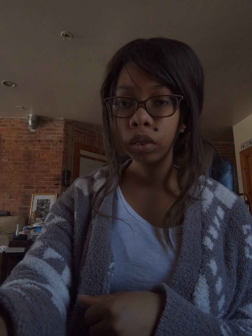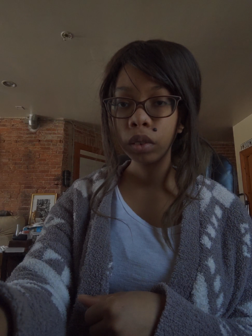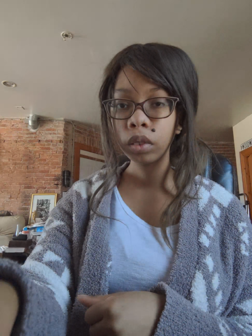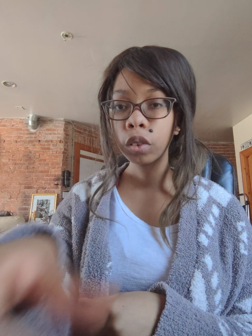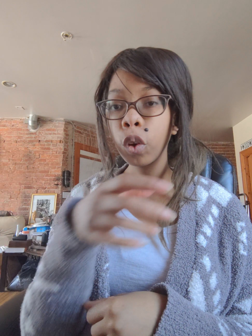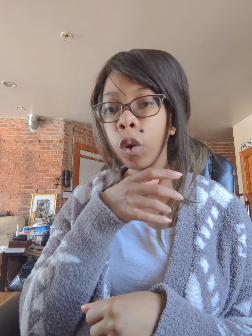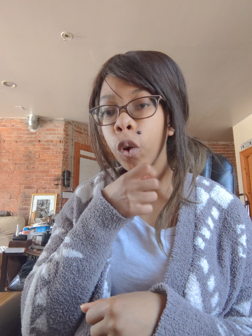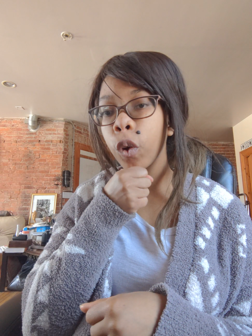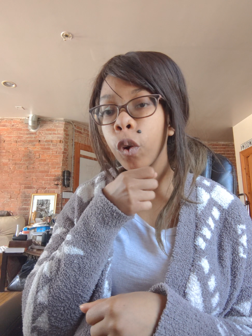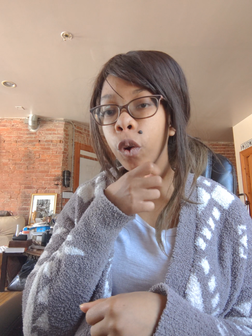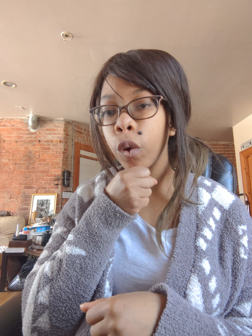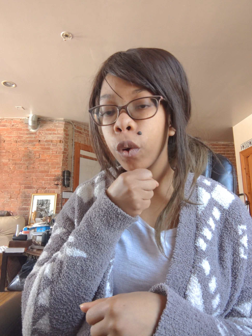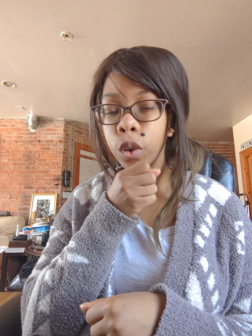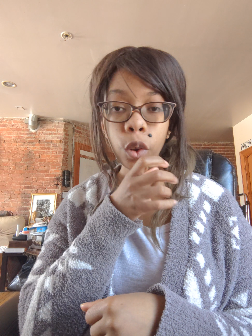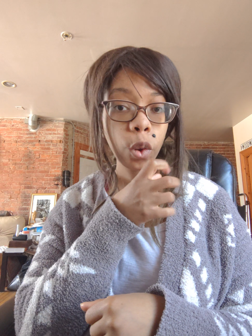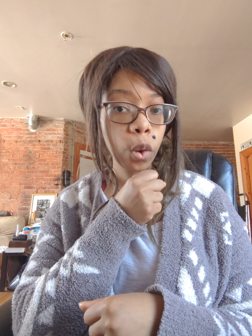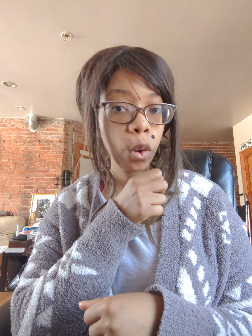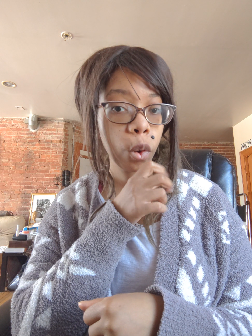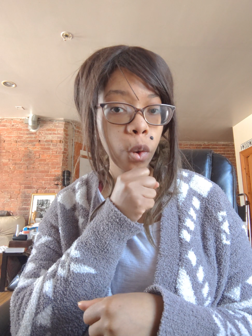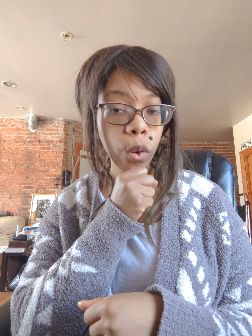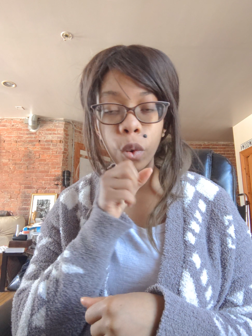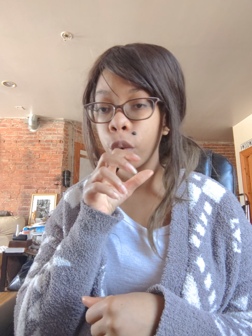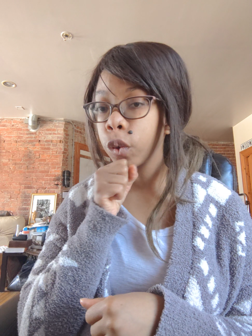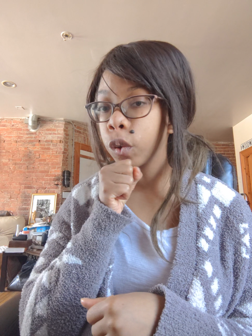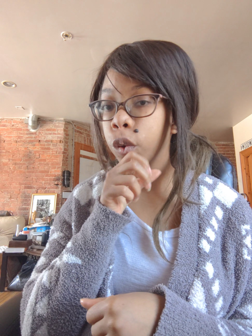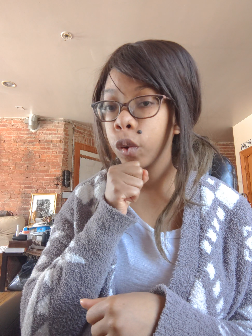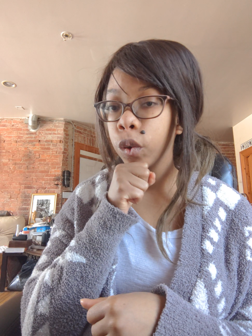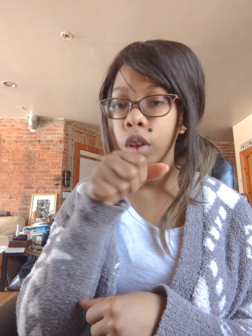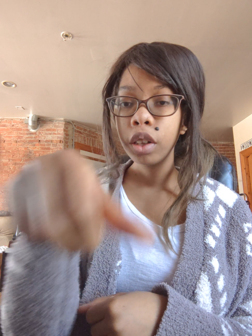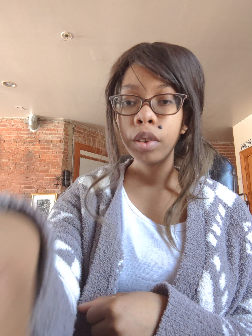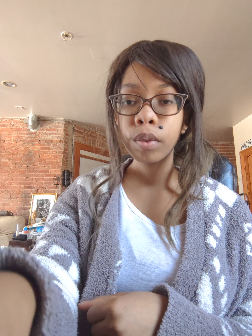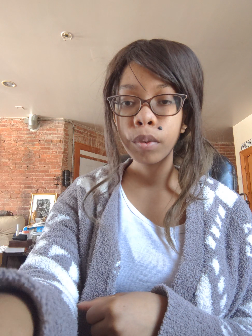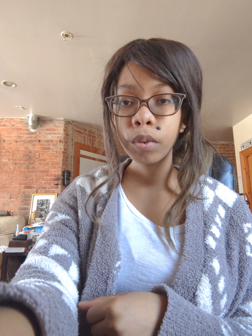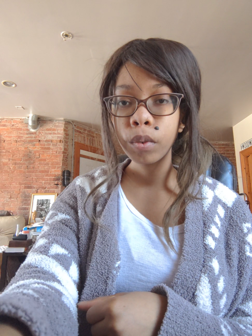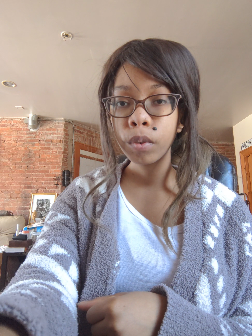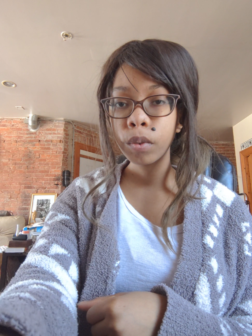orange